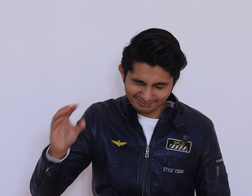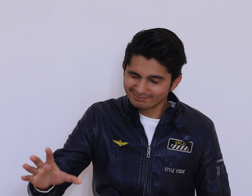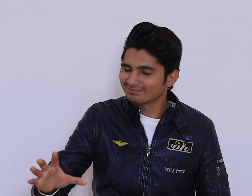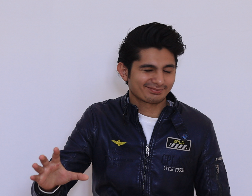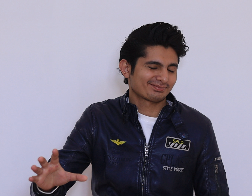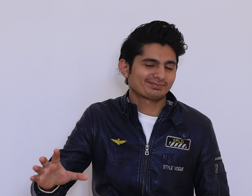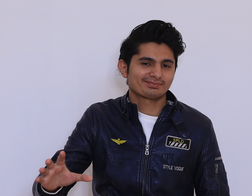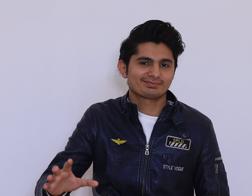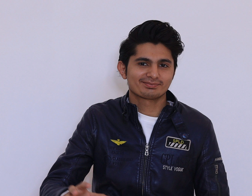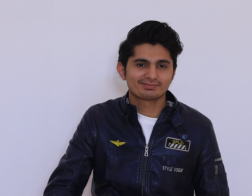bad